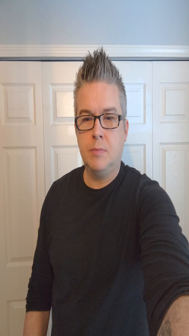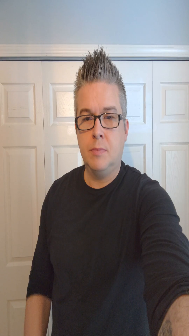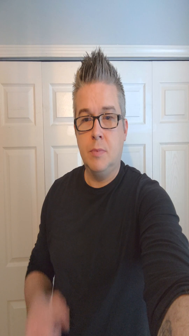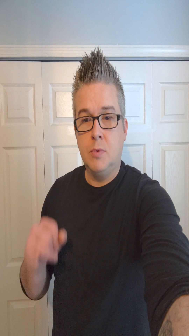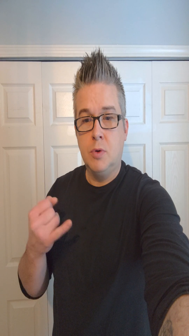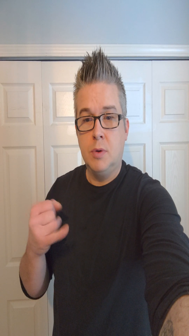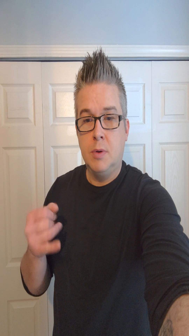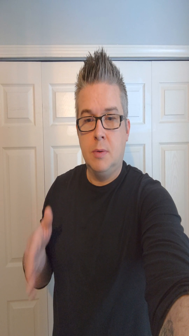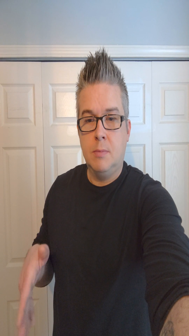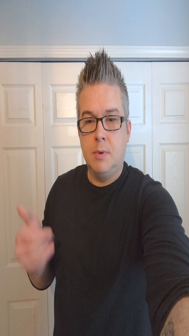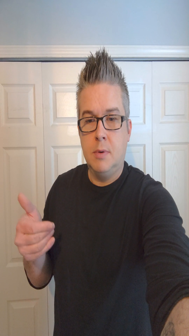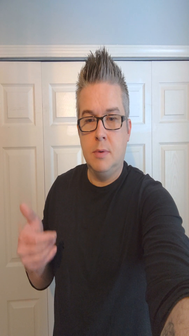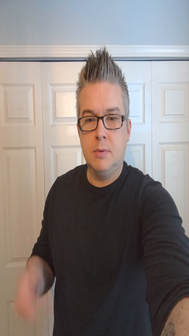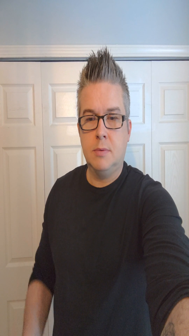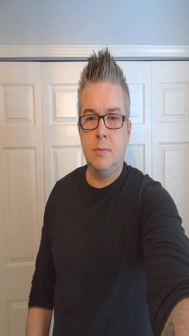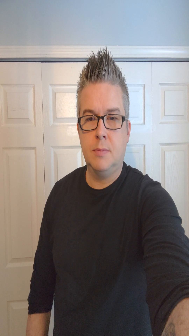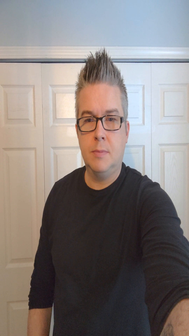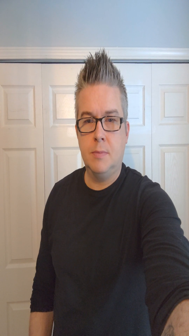jeans